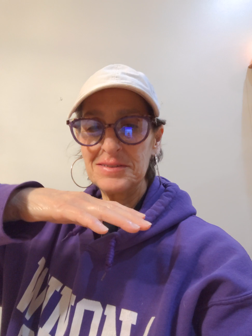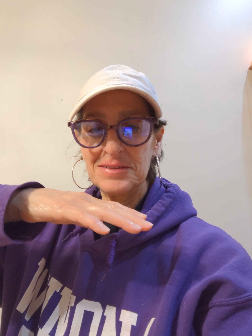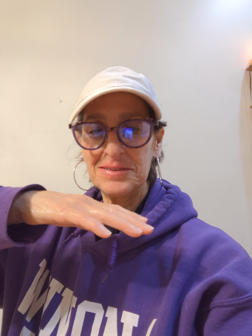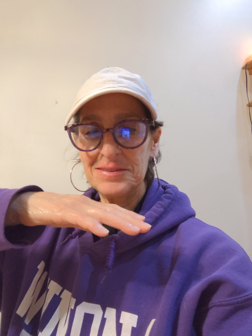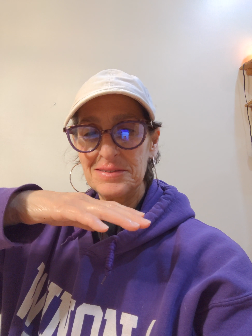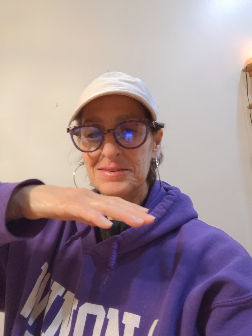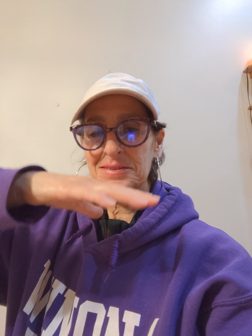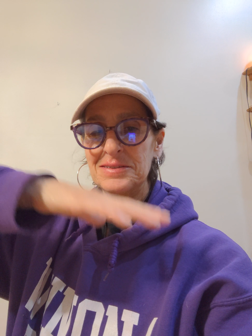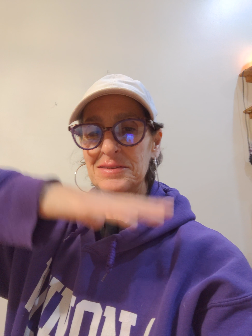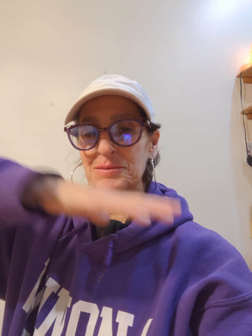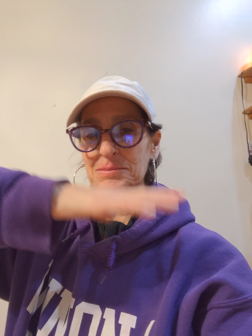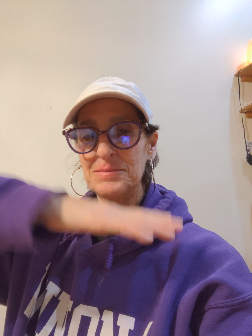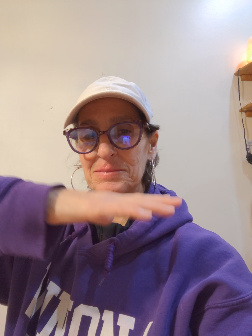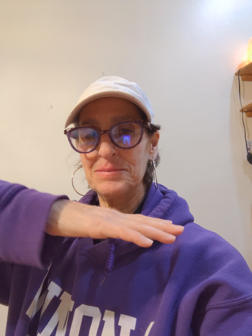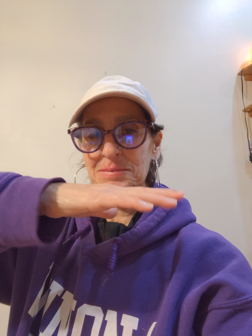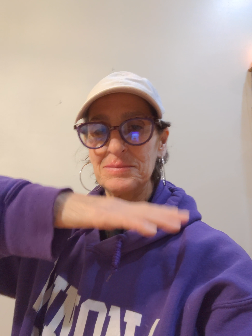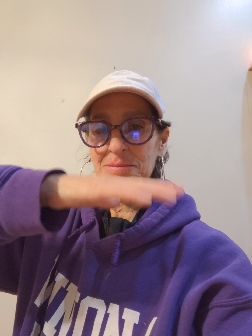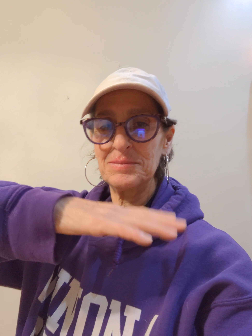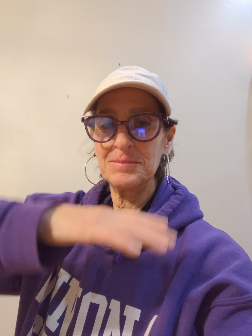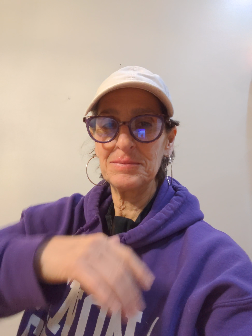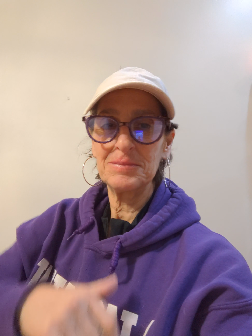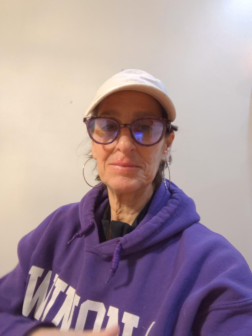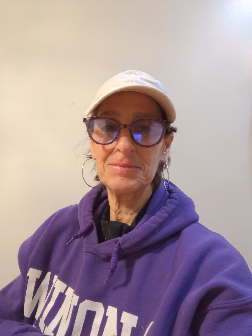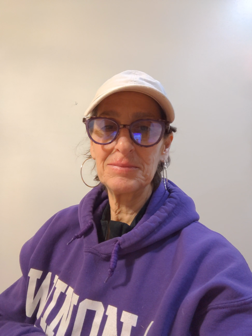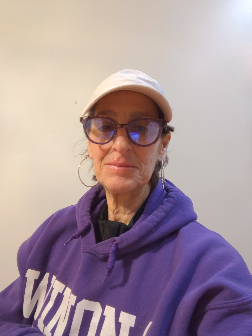table